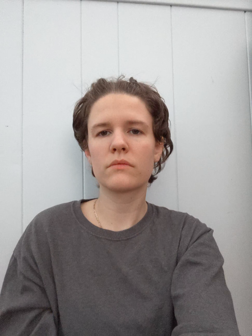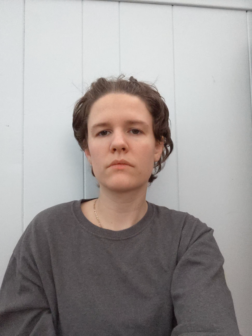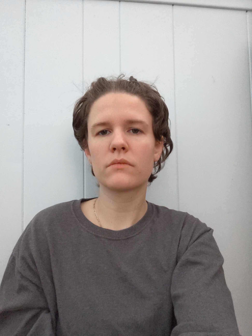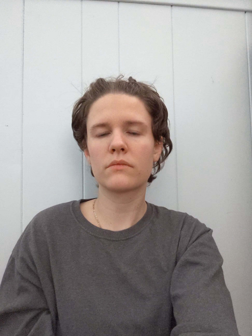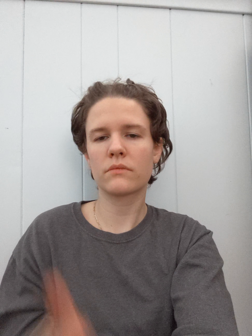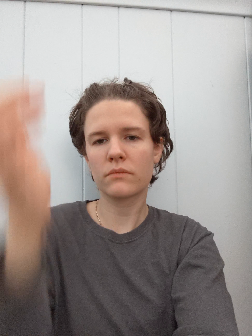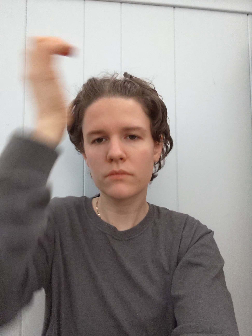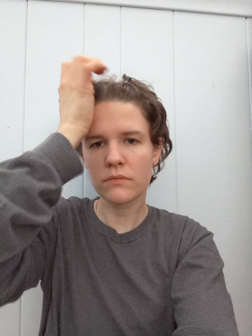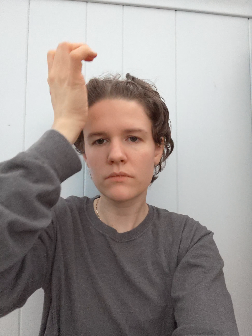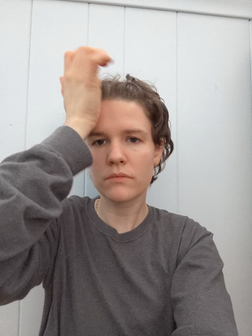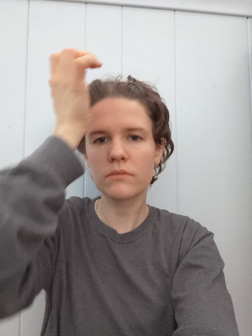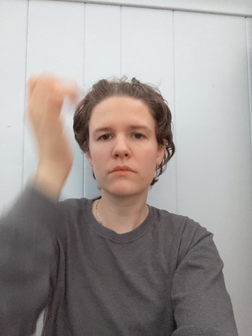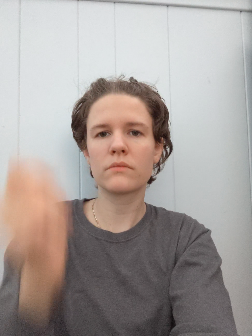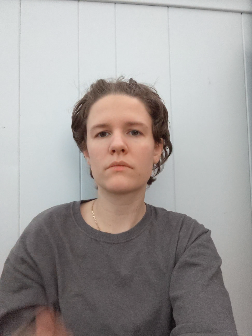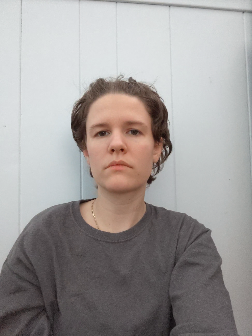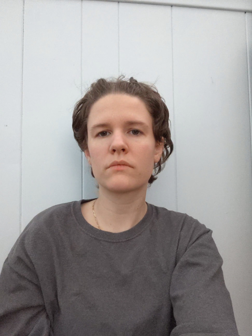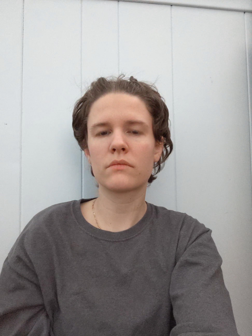garbage